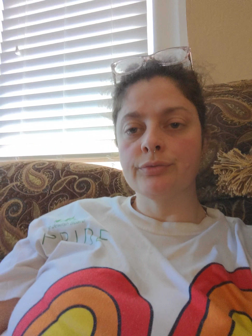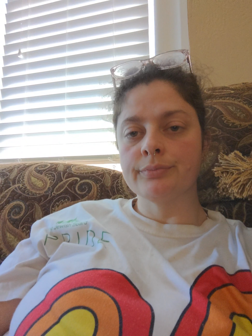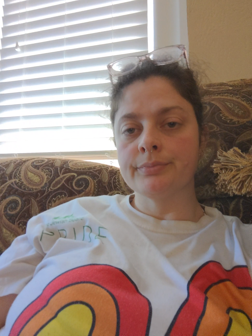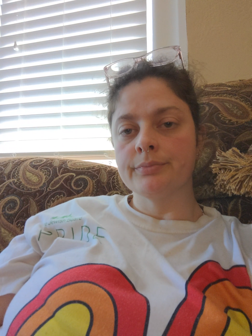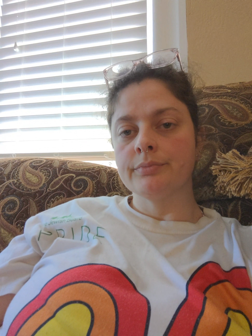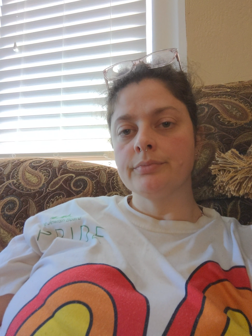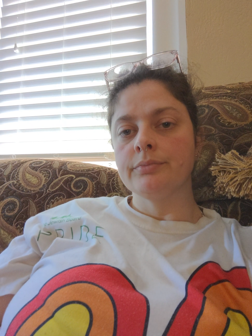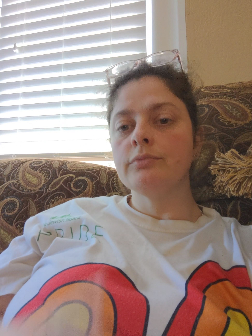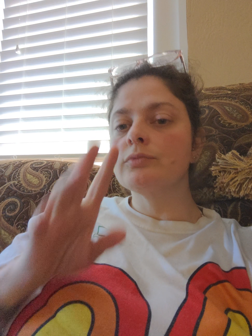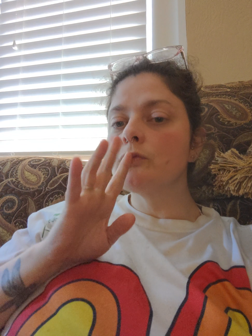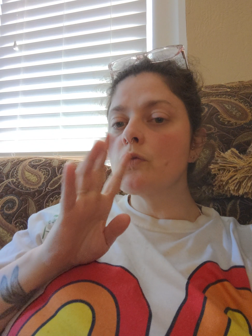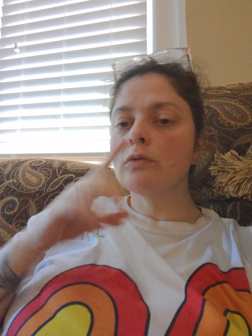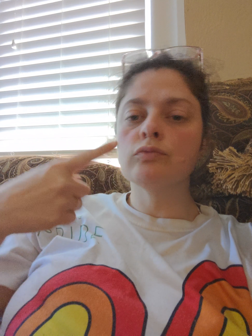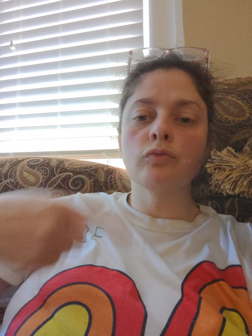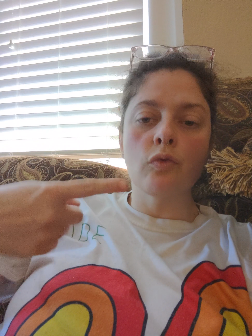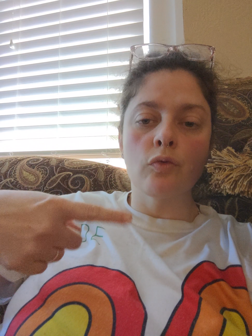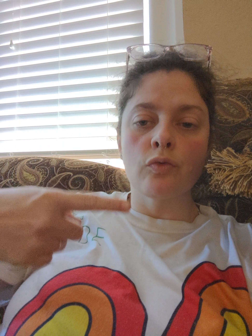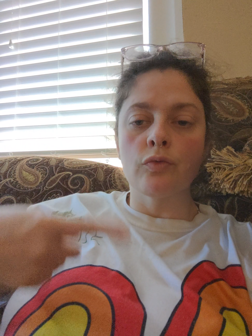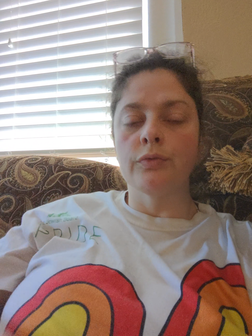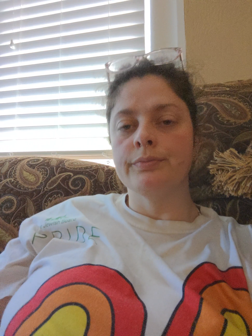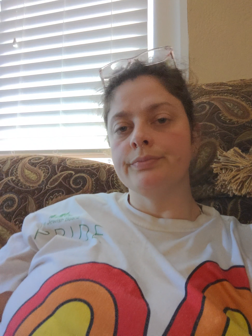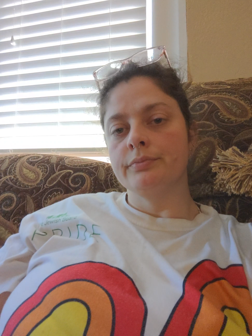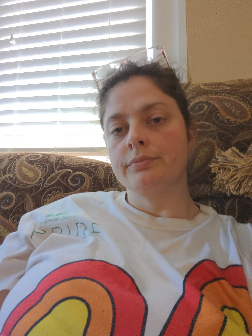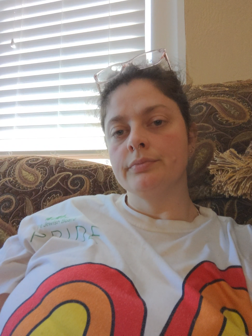talk